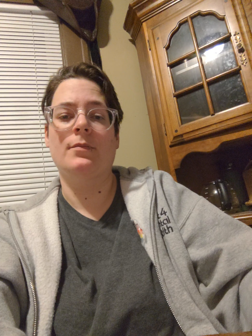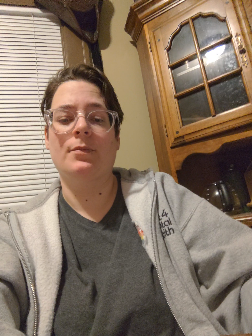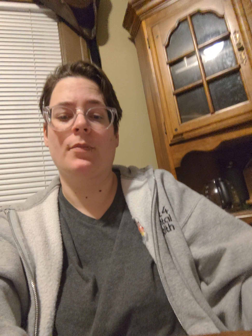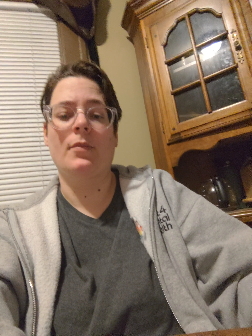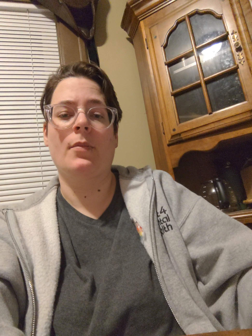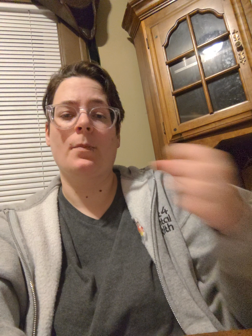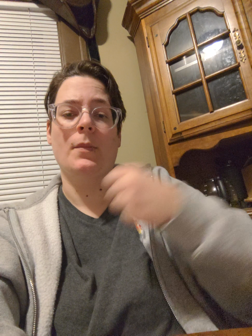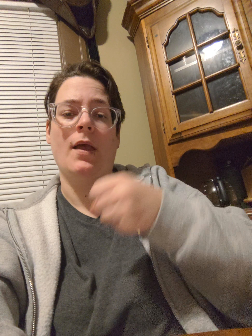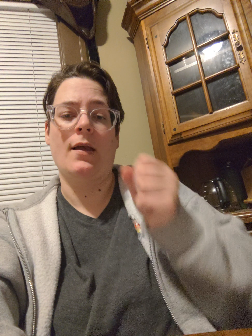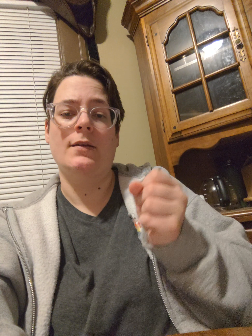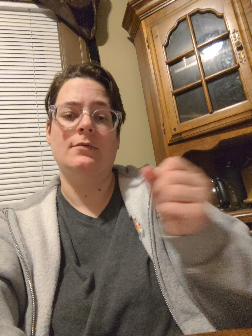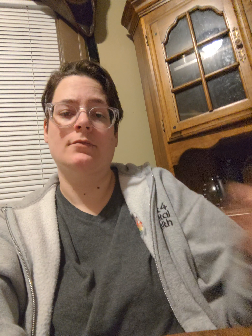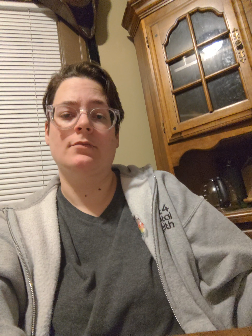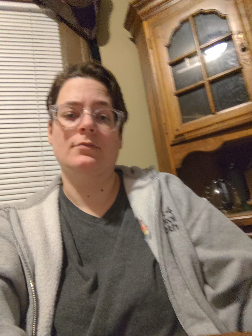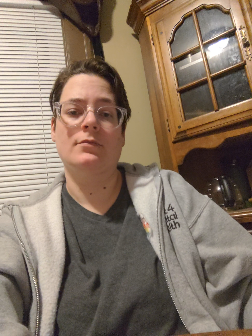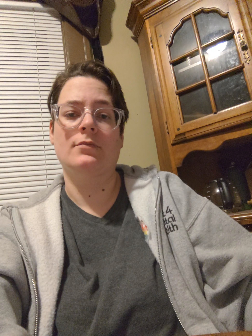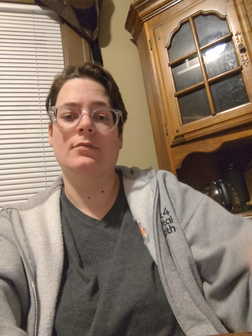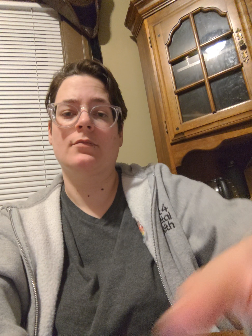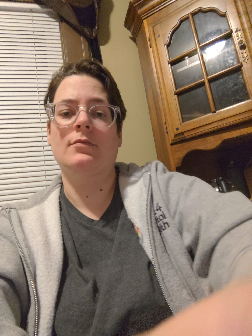make